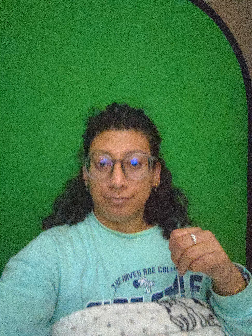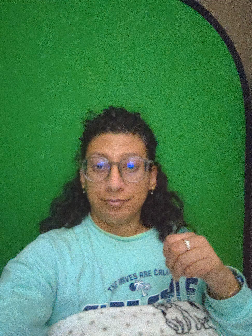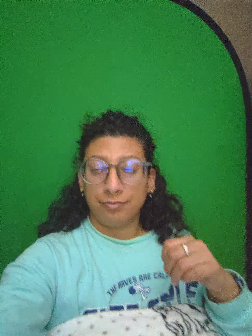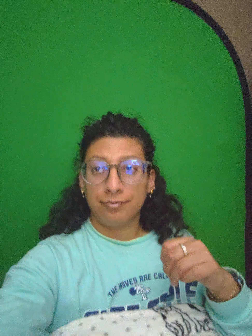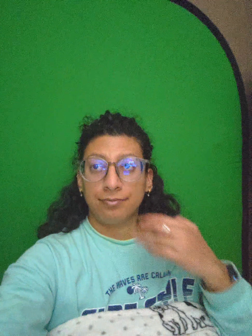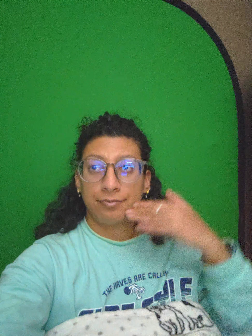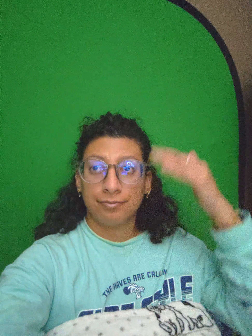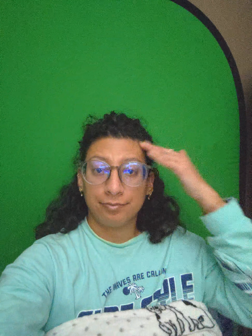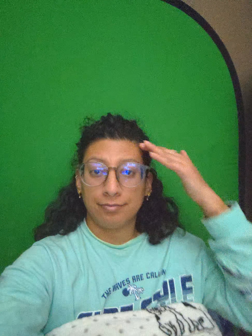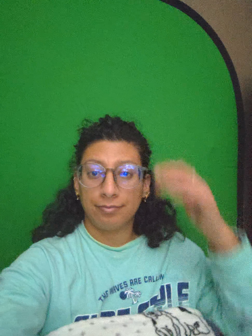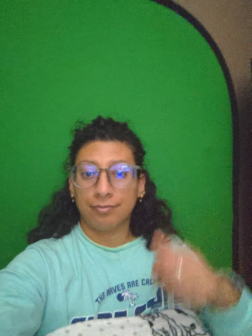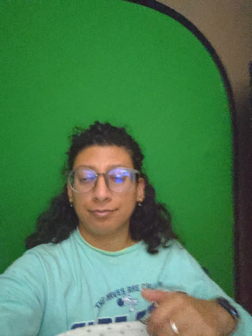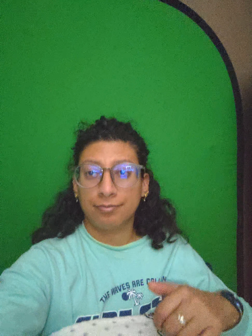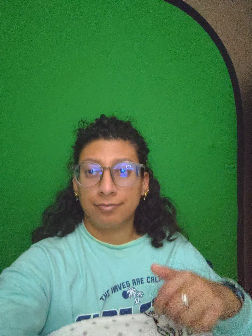head